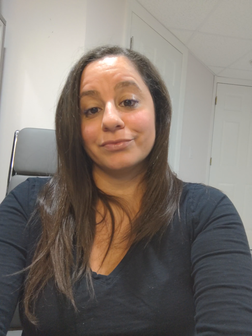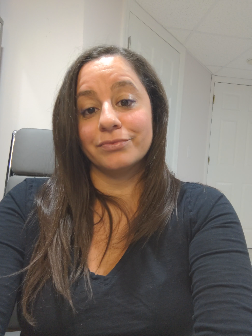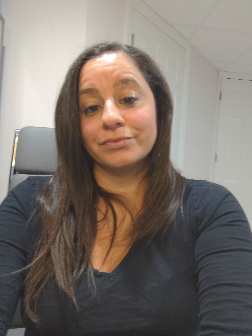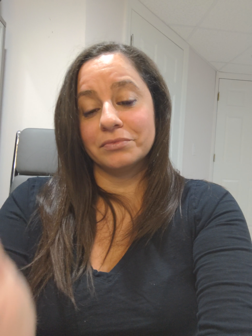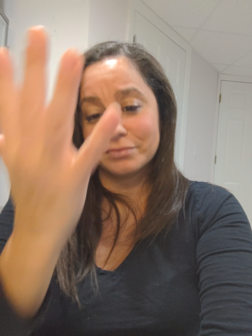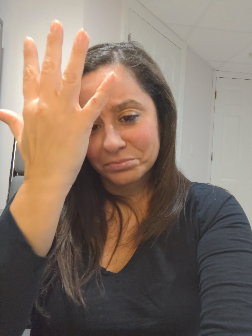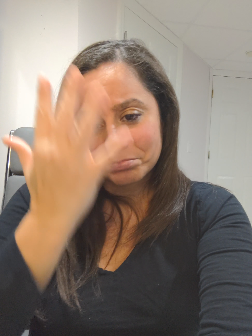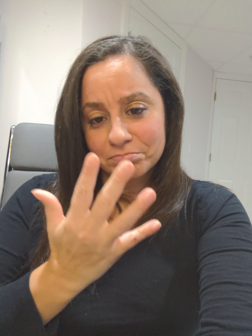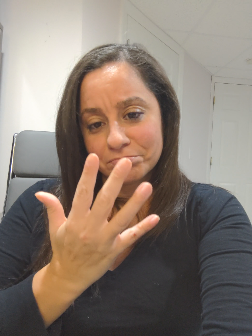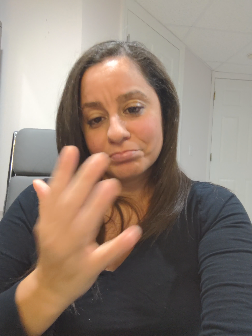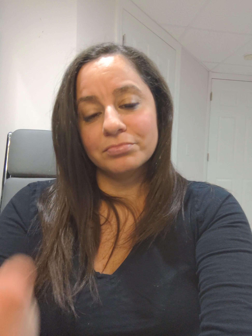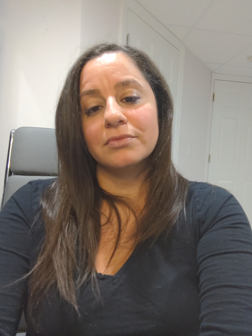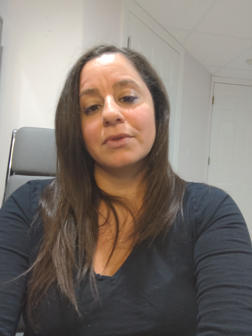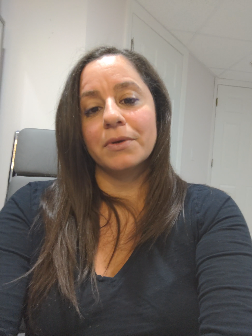sad